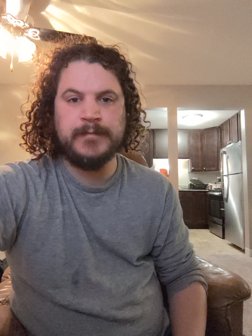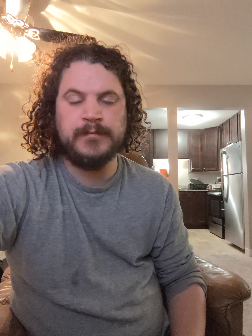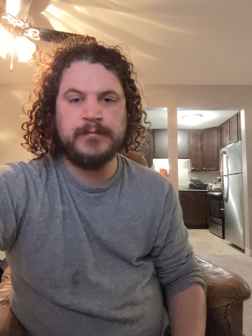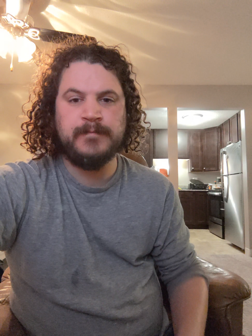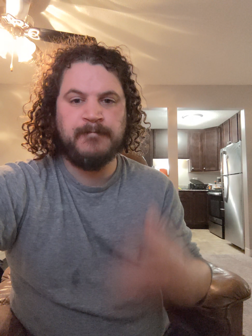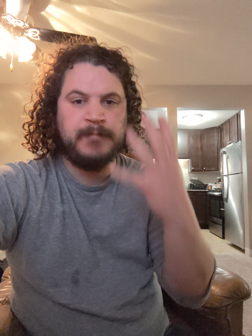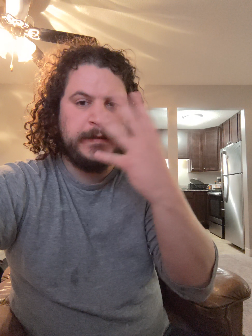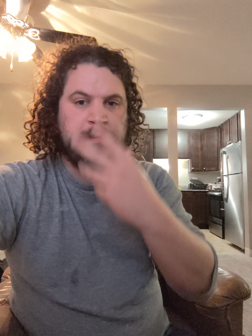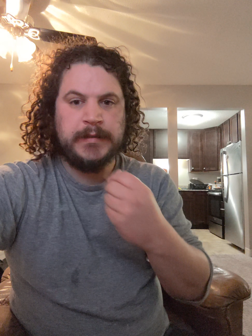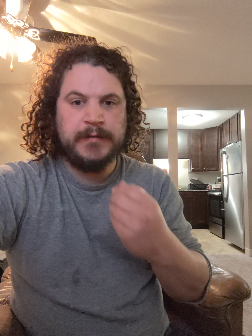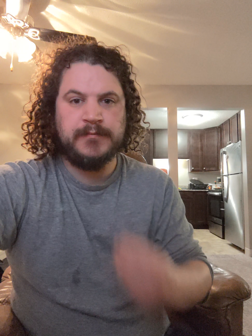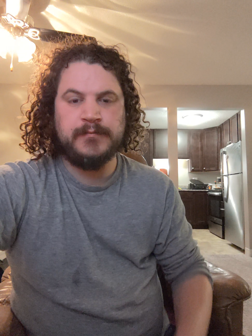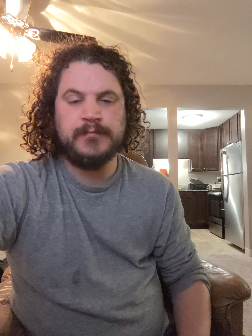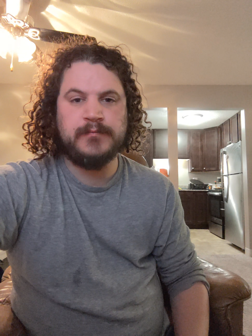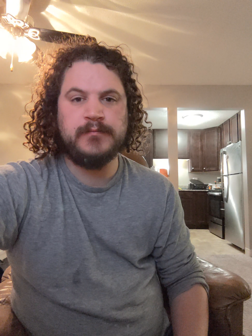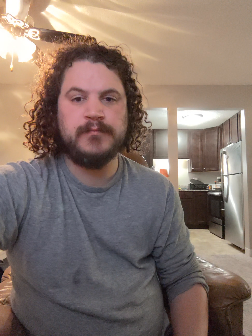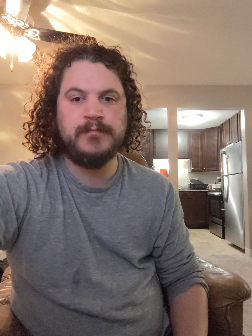pretty